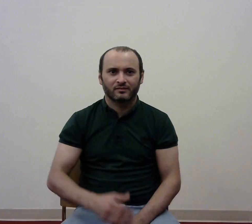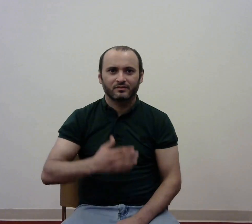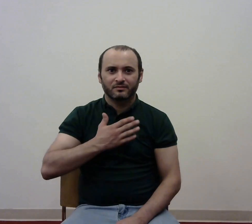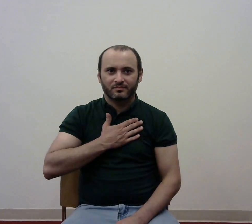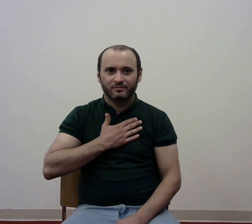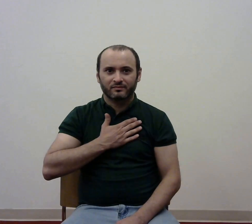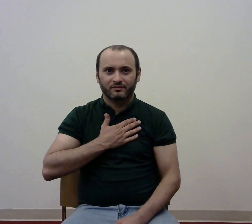mən